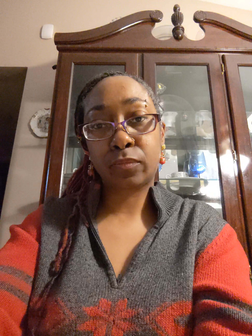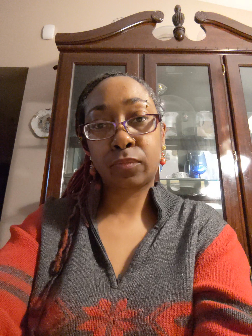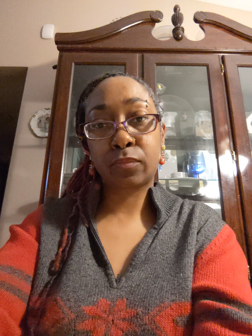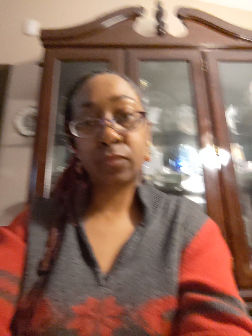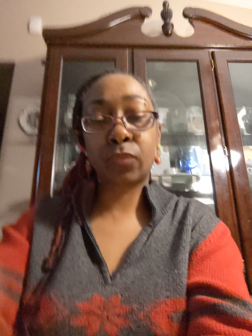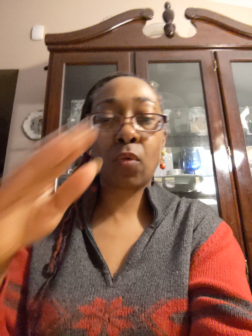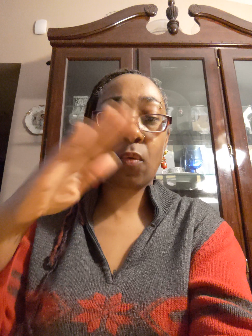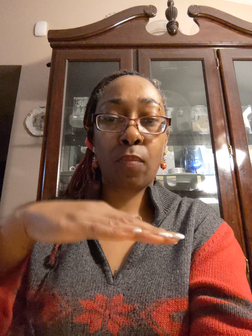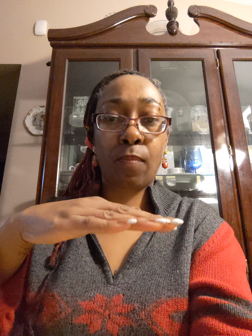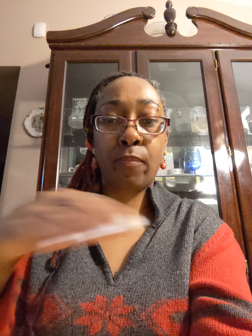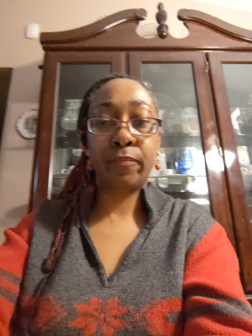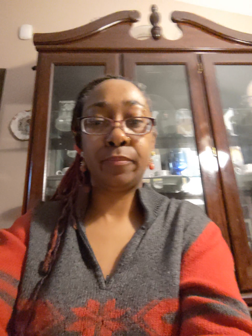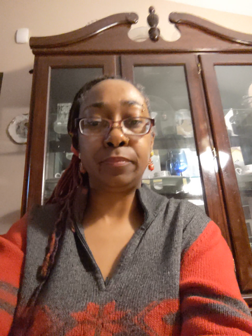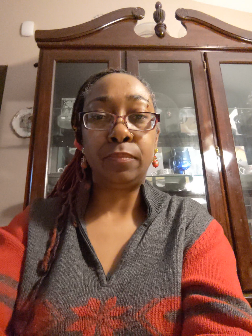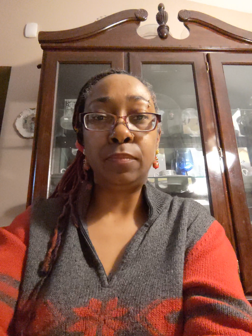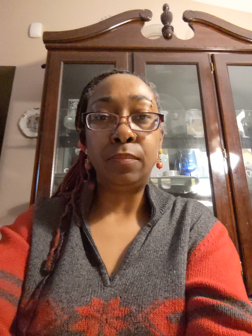on